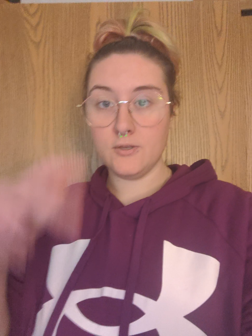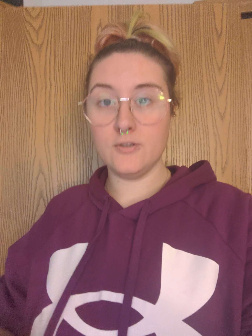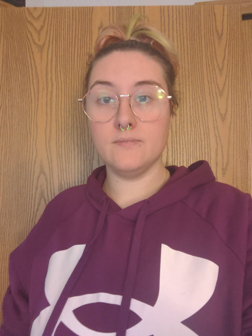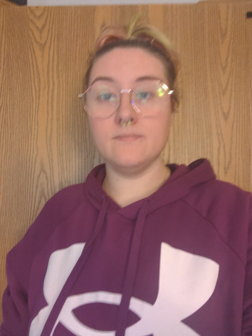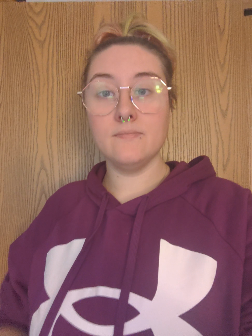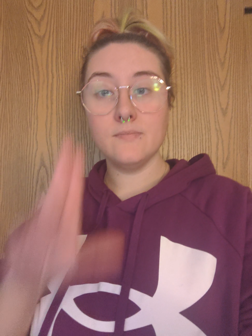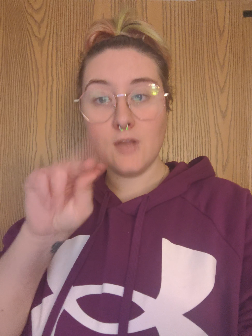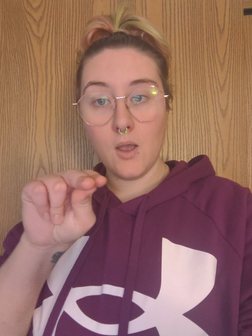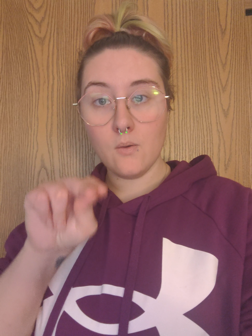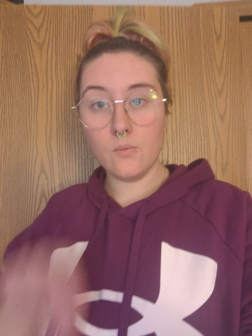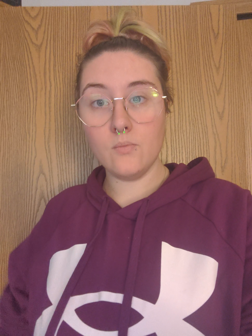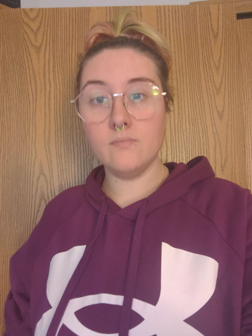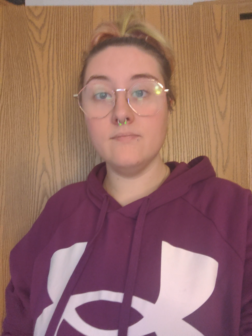no